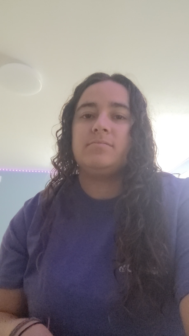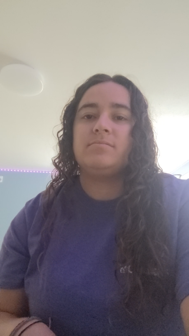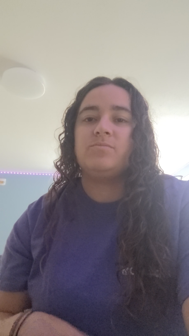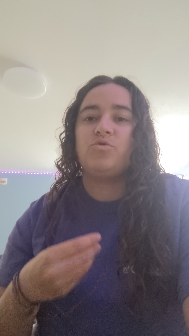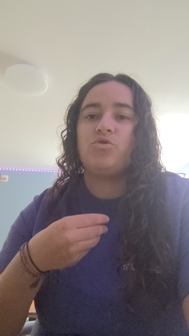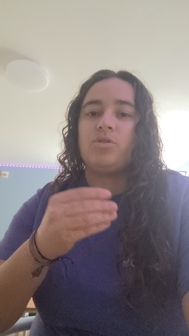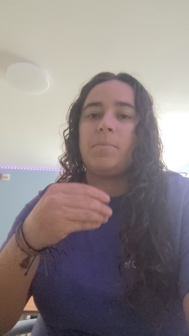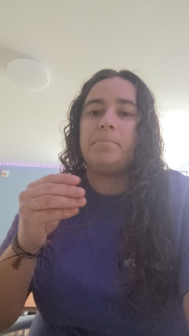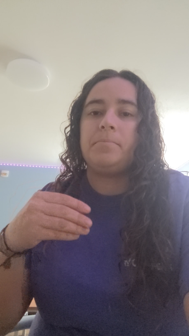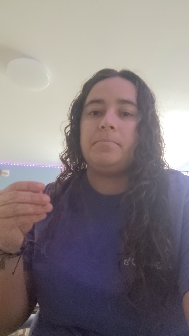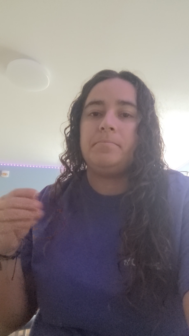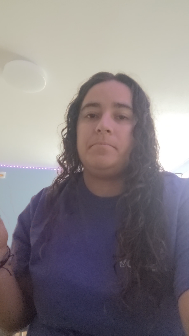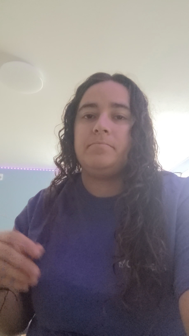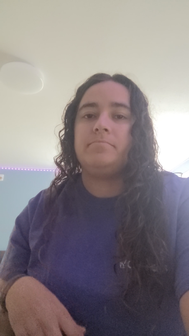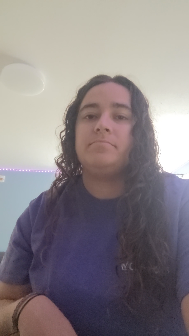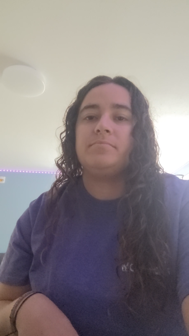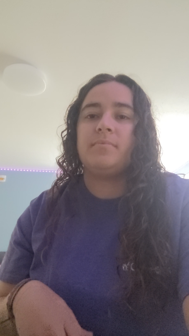shopping